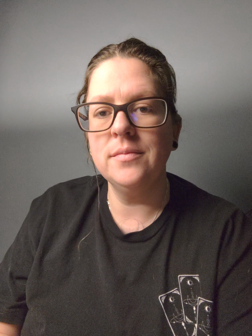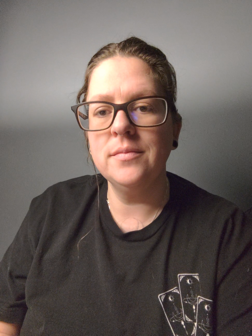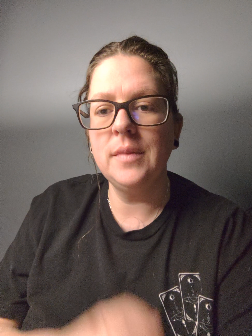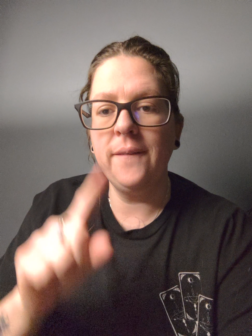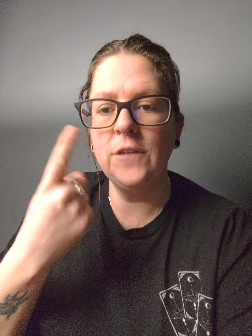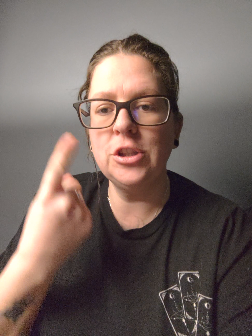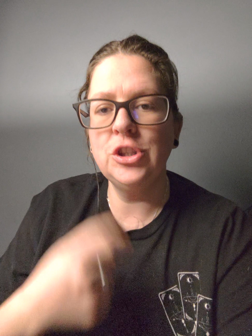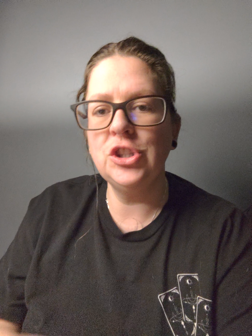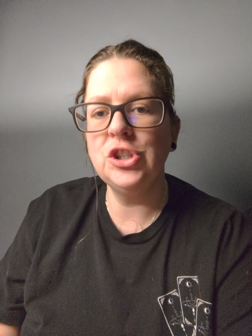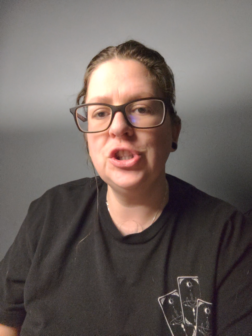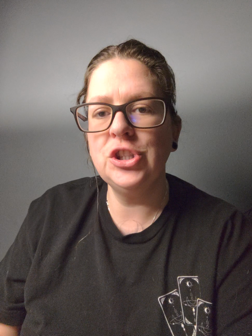first